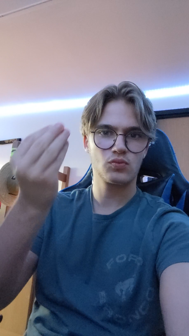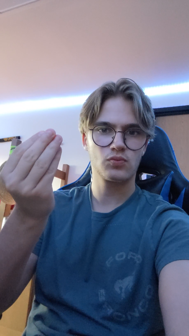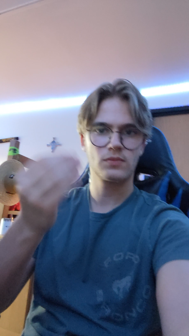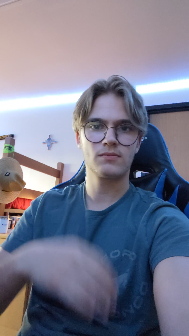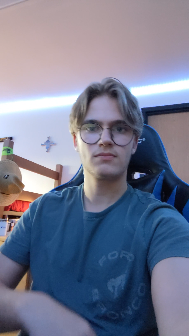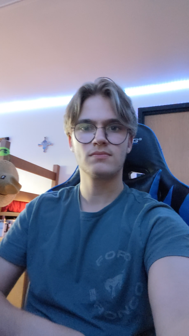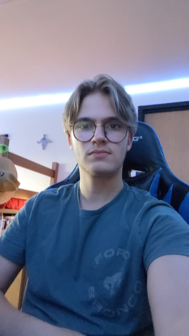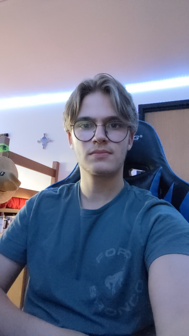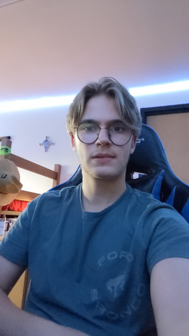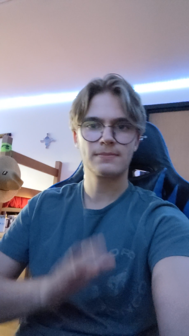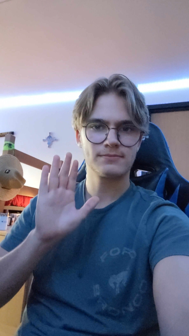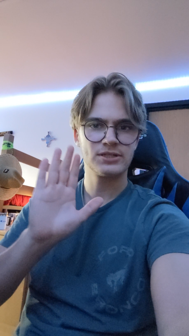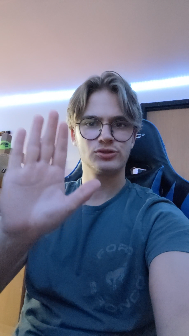push